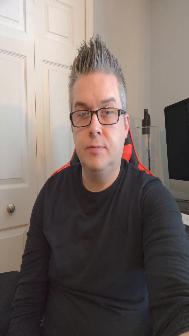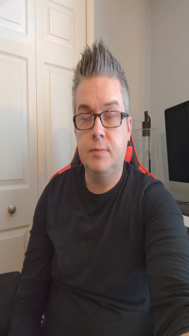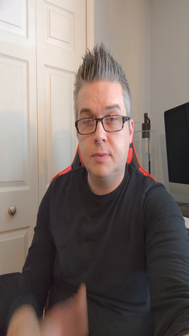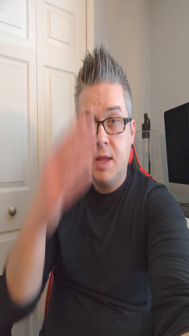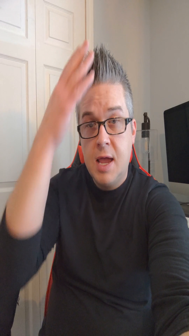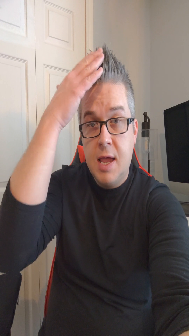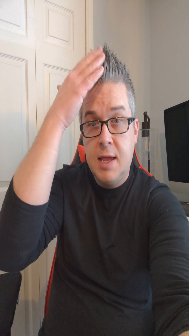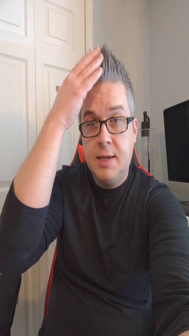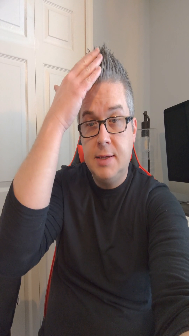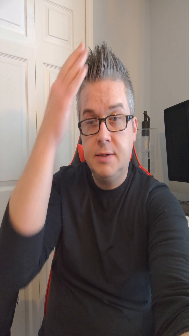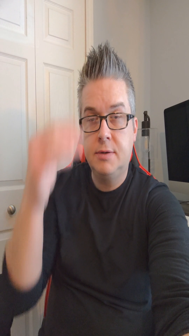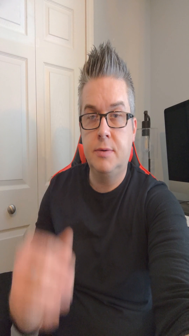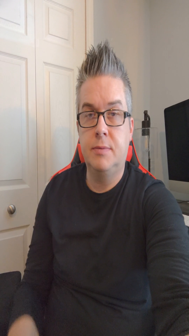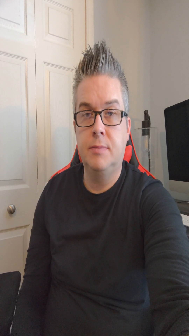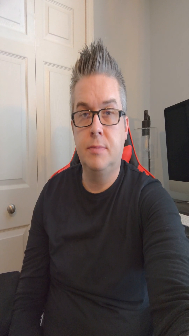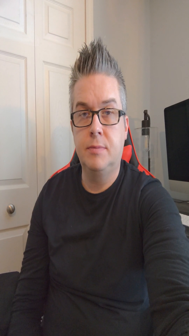hat